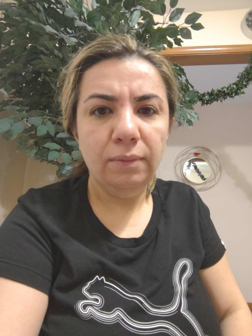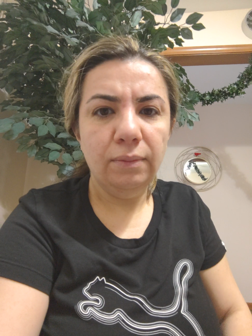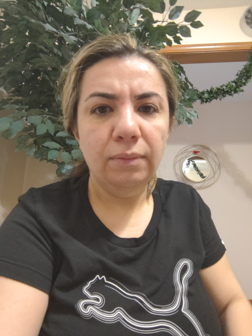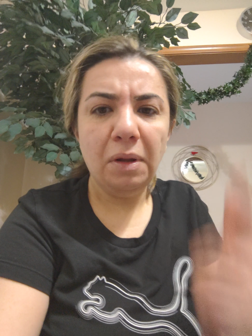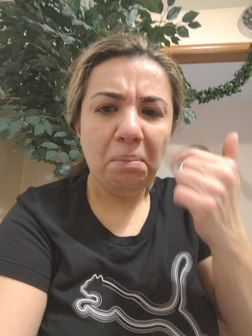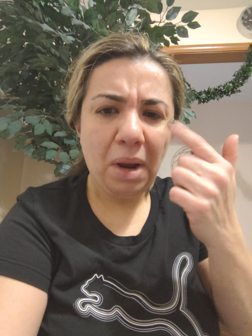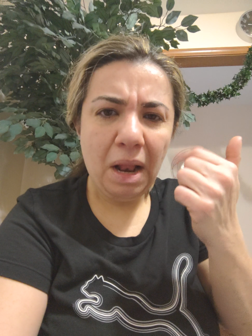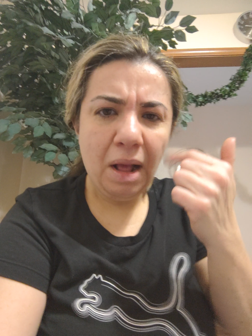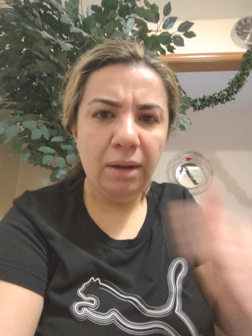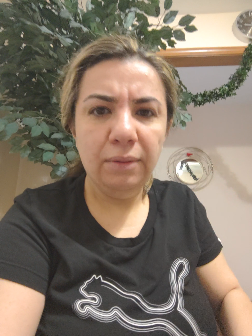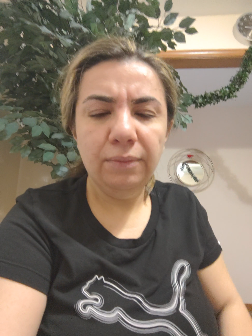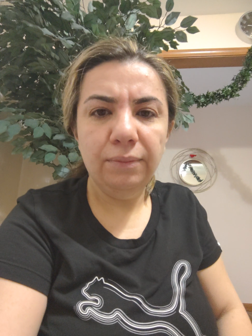cry